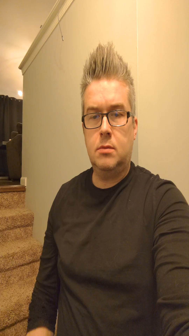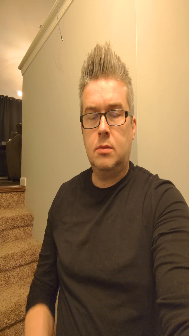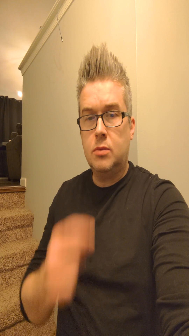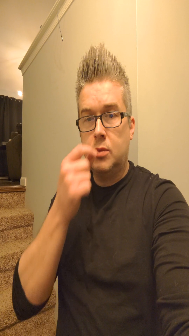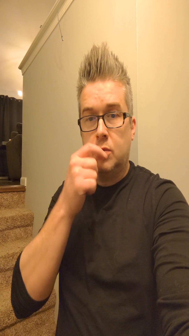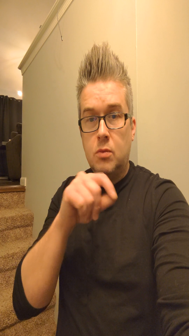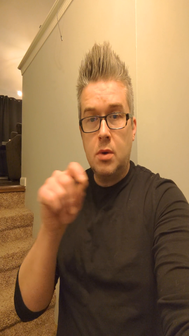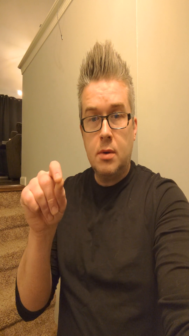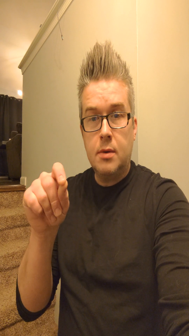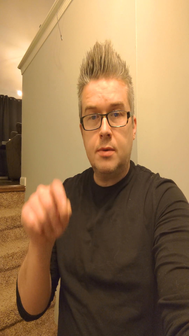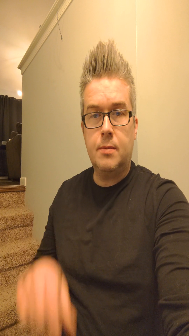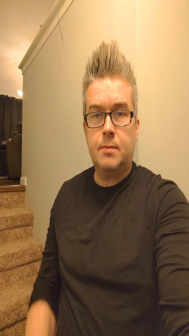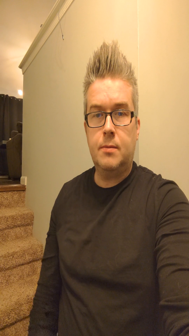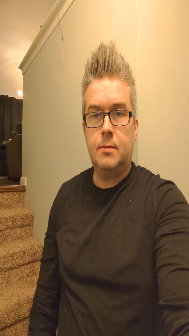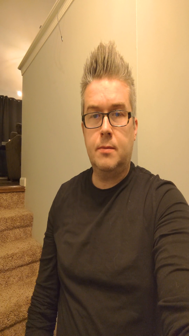pencil